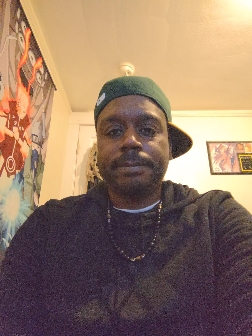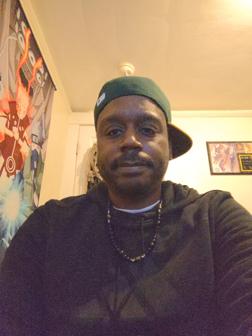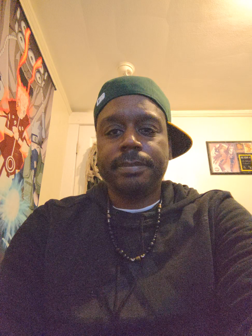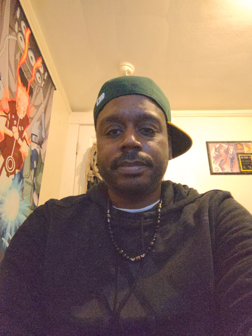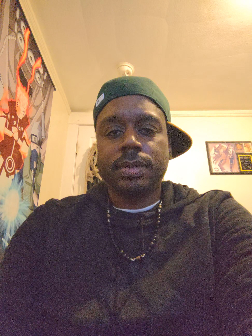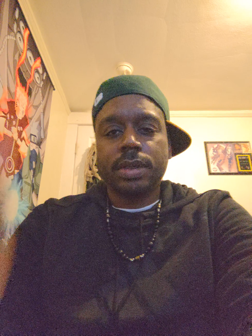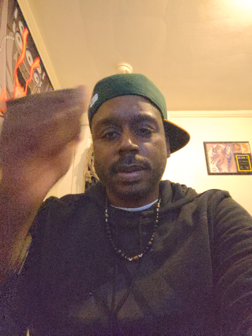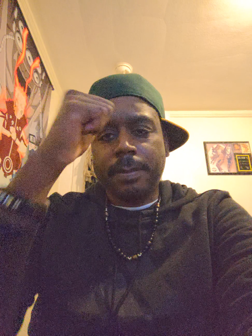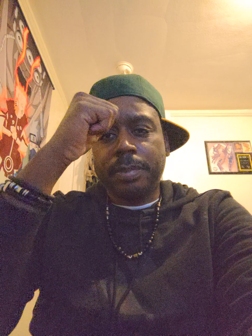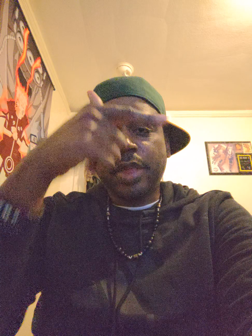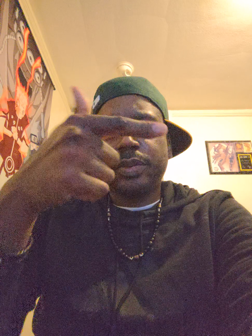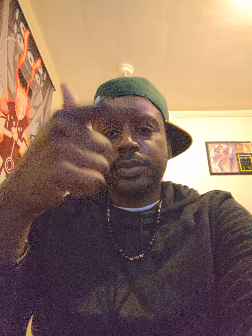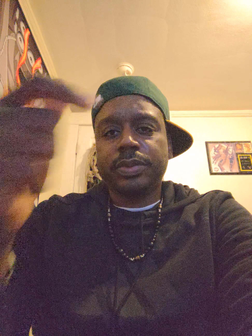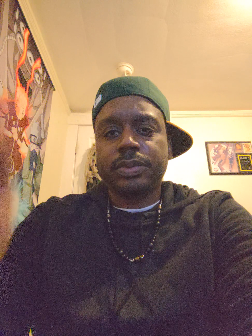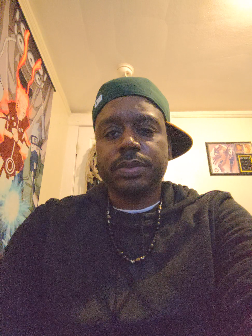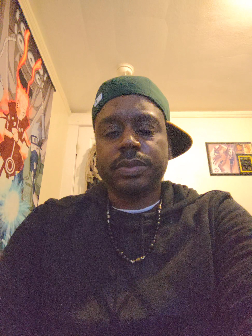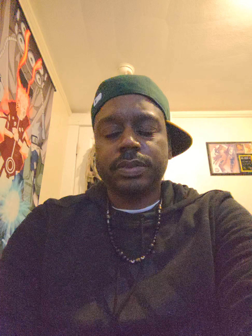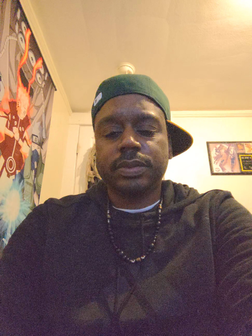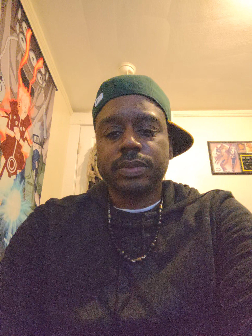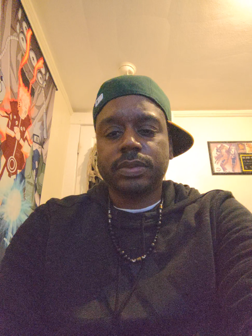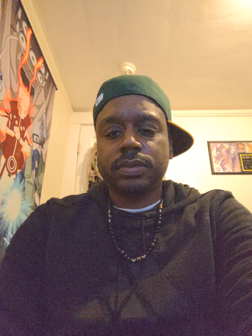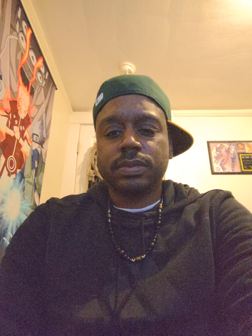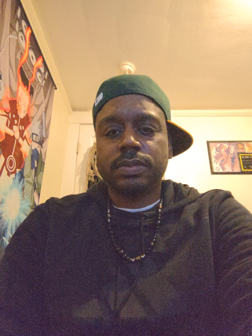brother